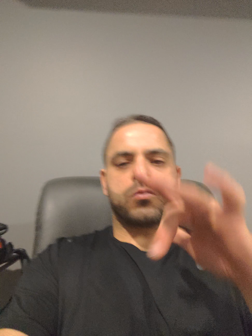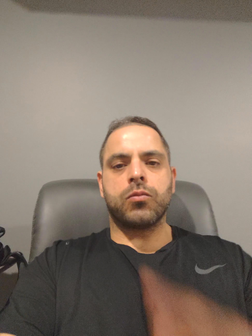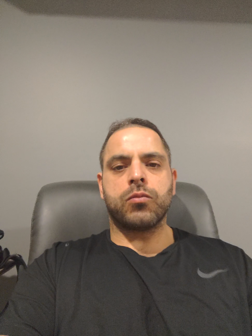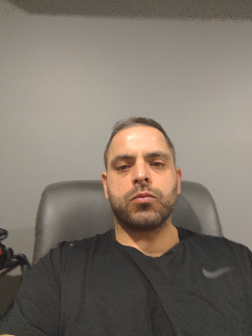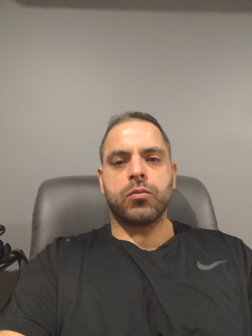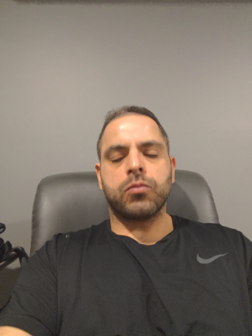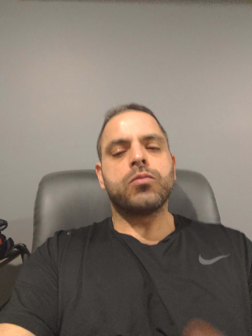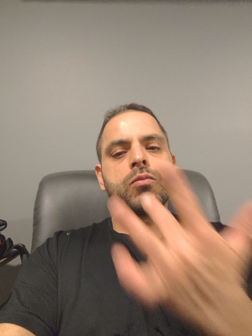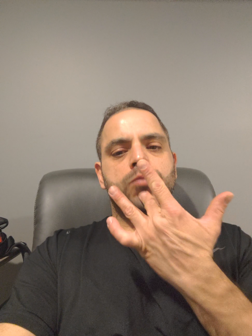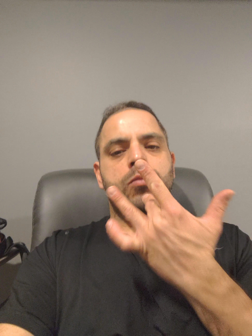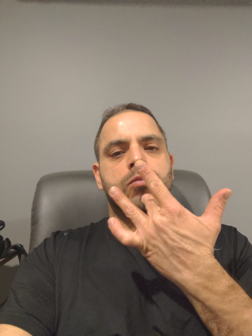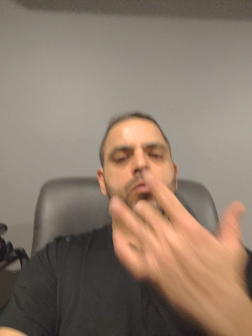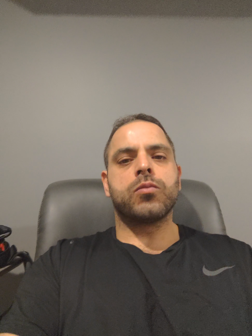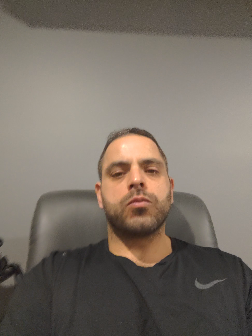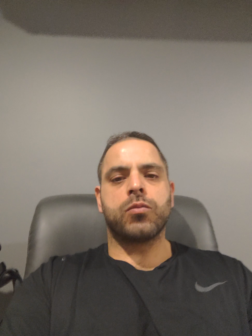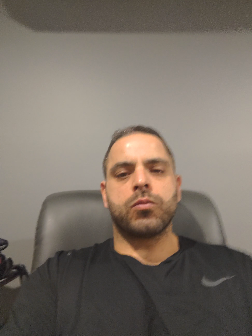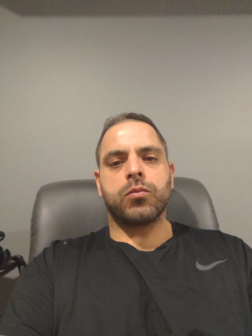taste